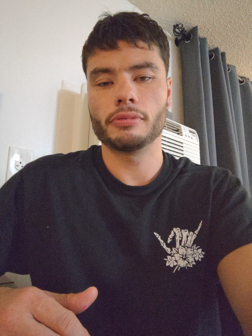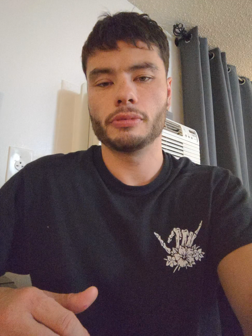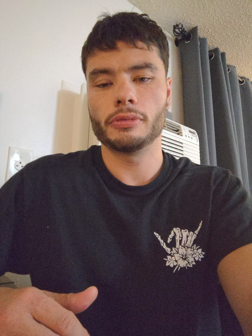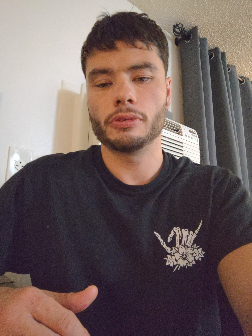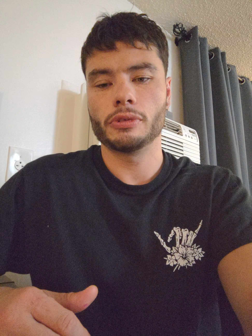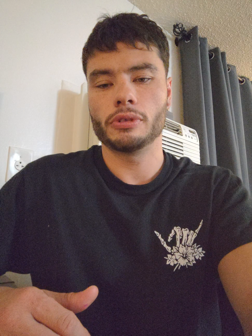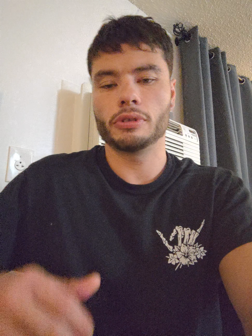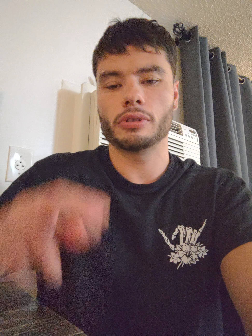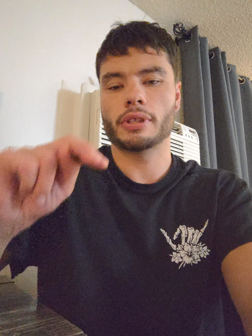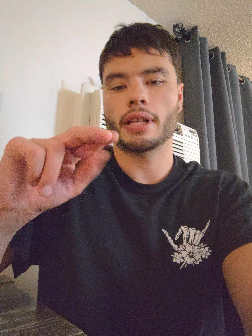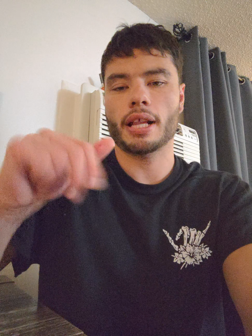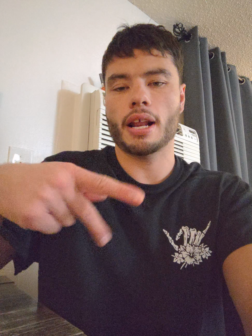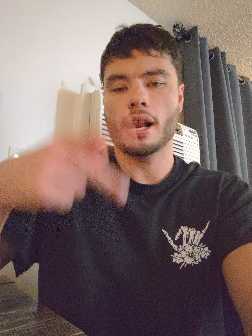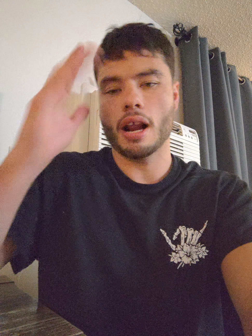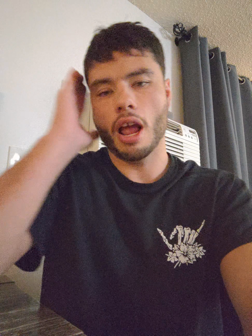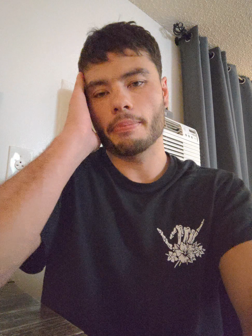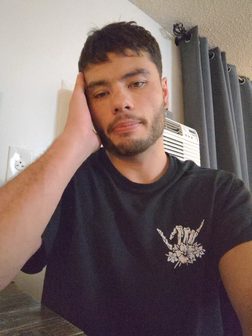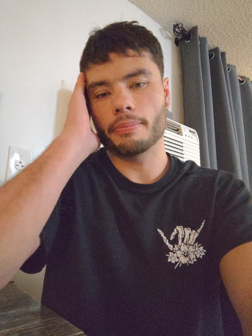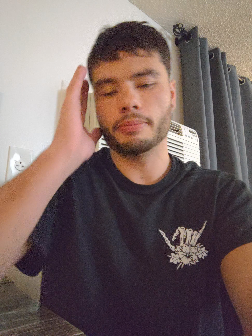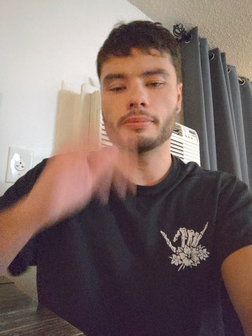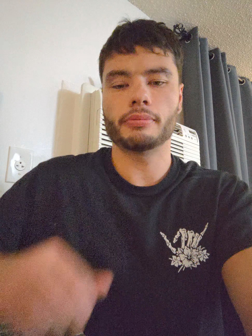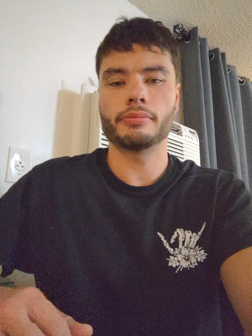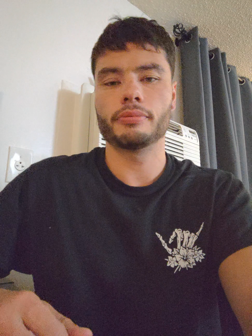nap